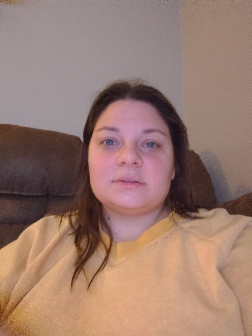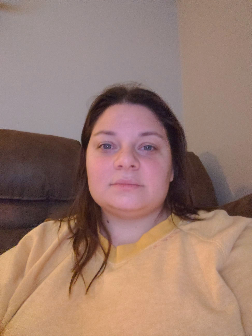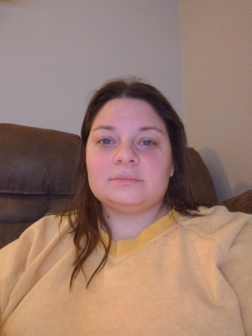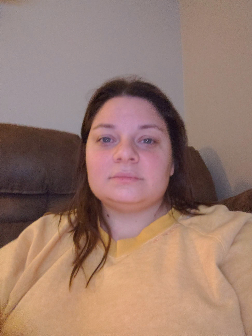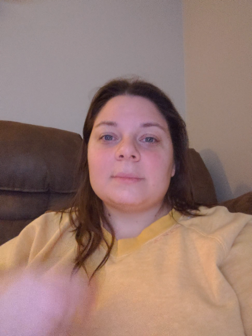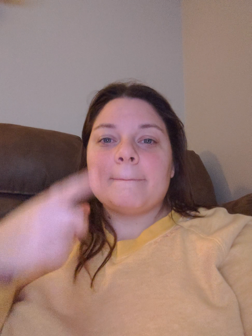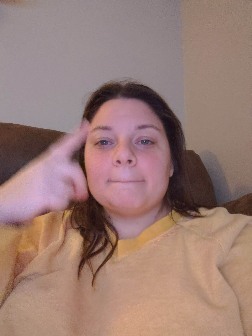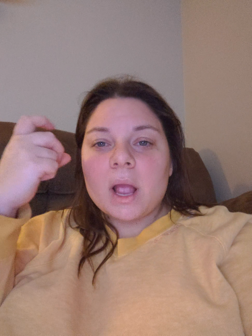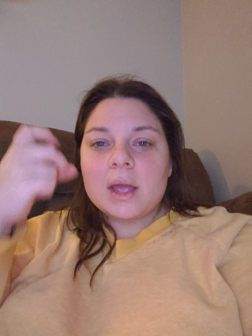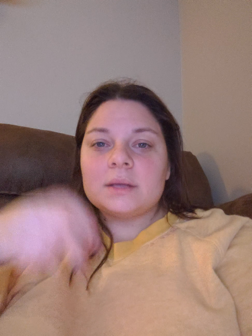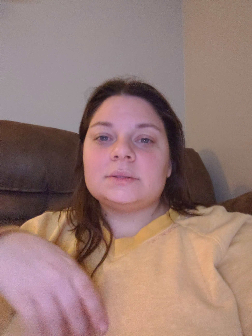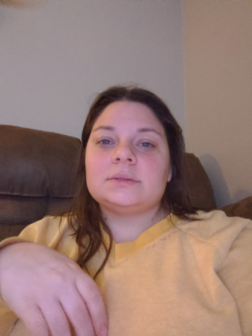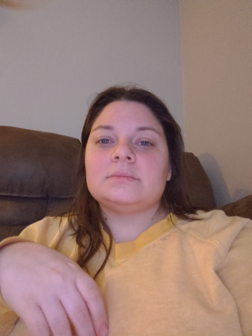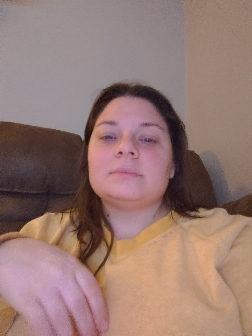because